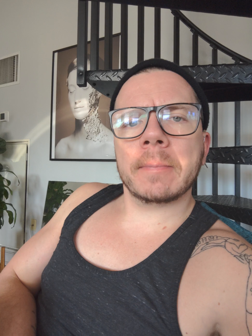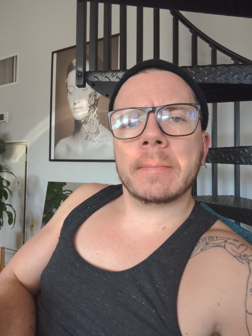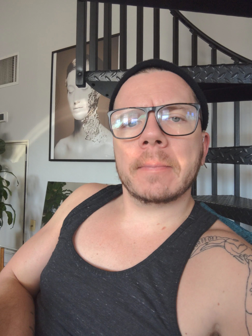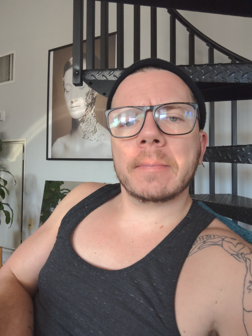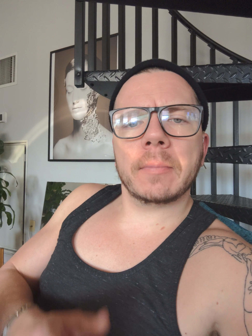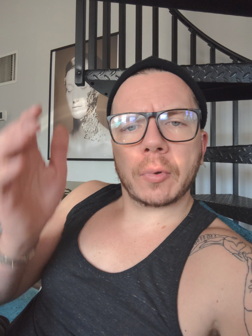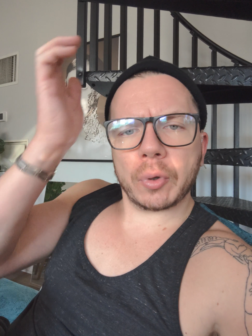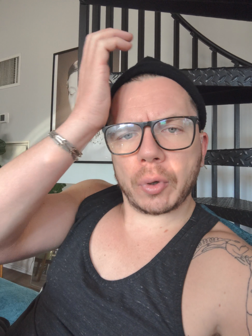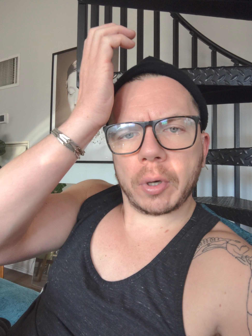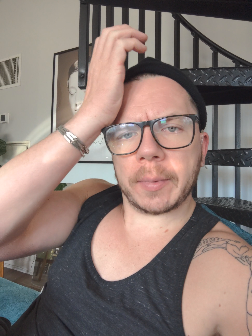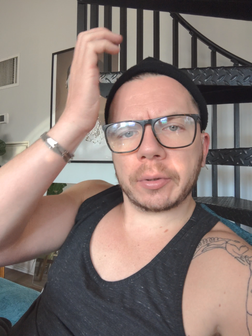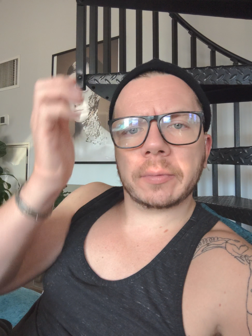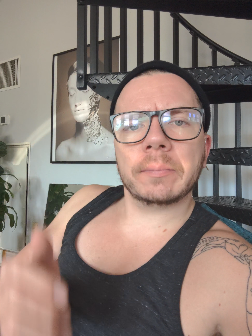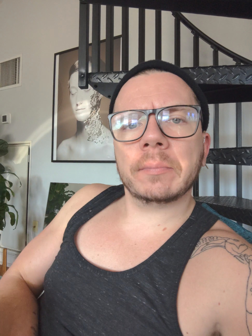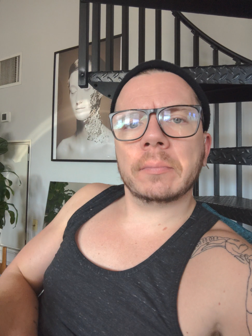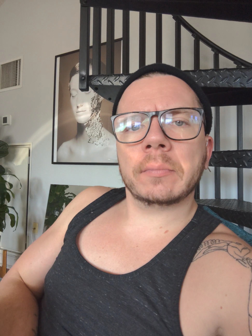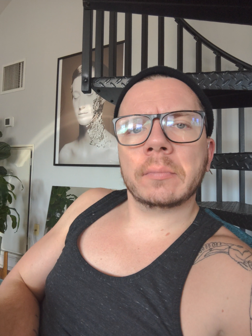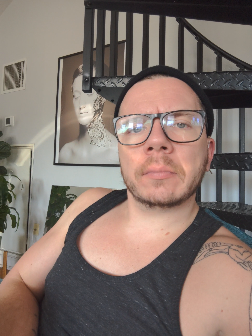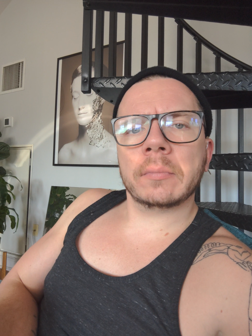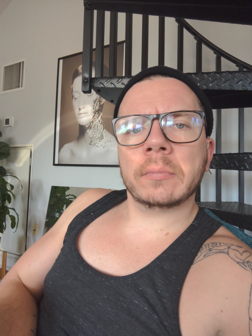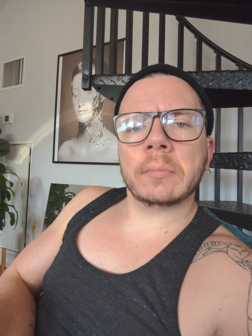garbage